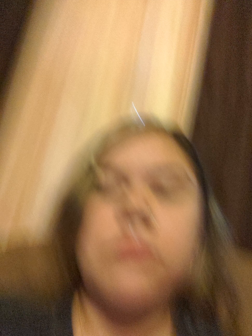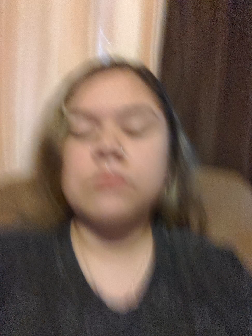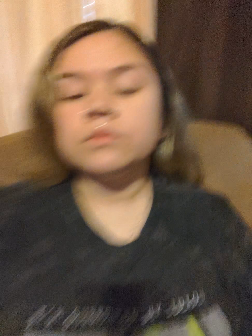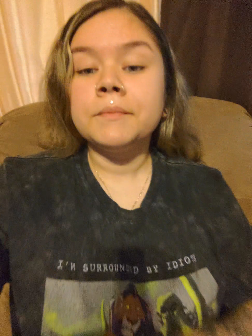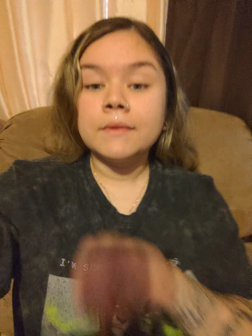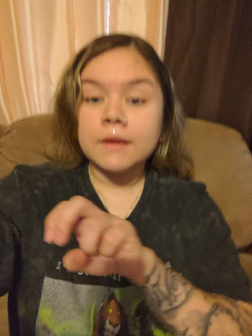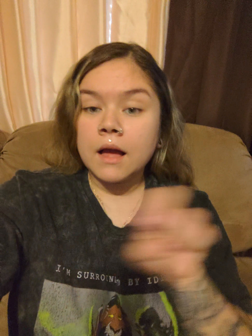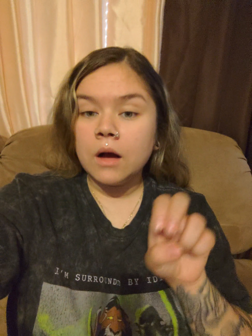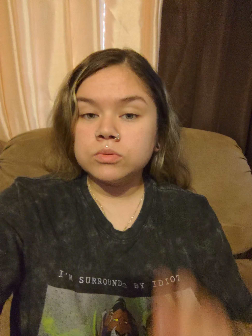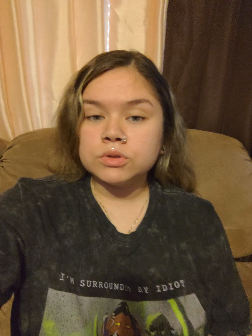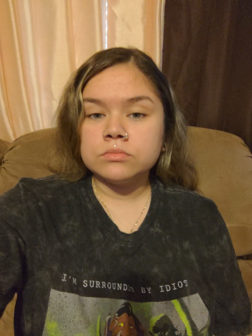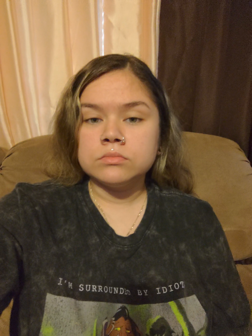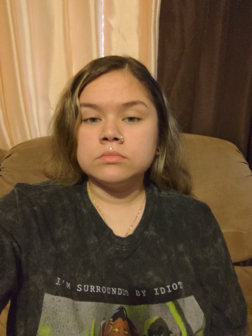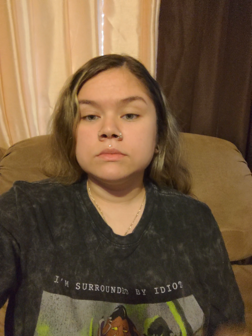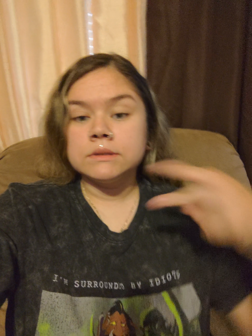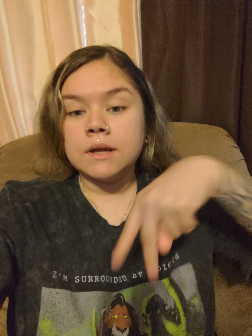couch